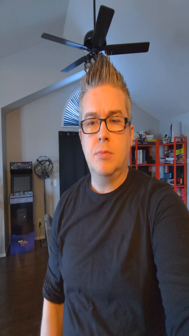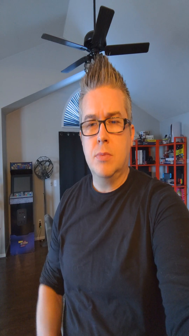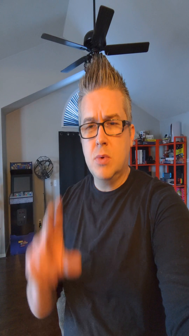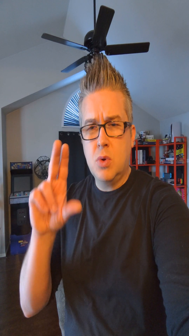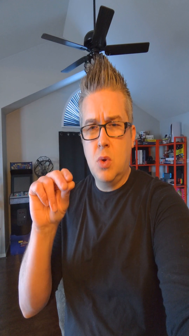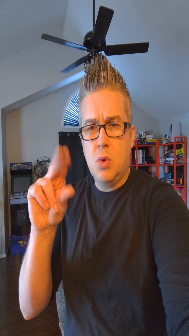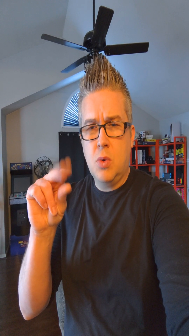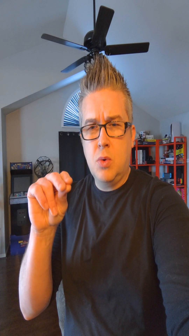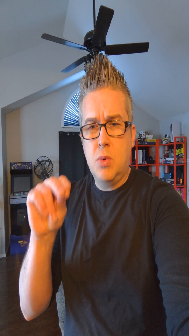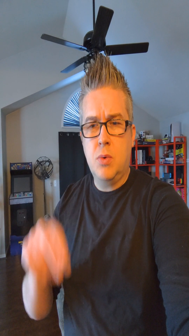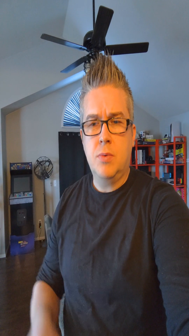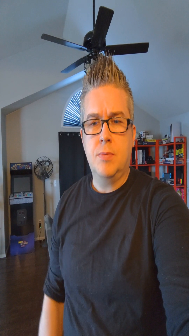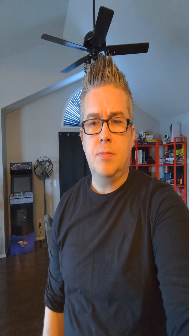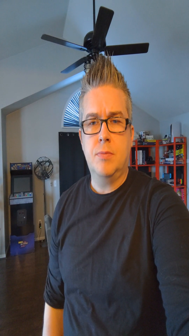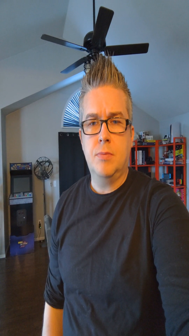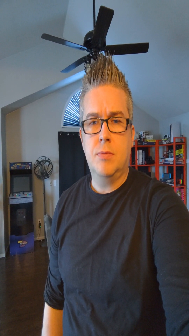no